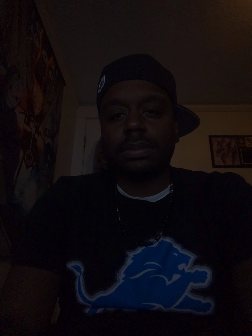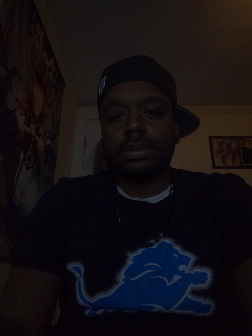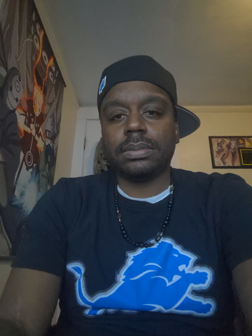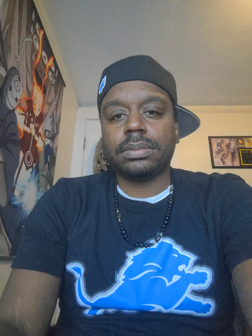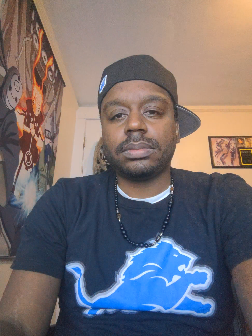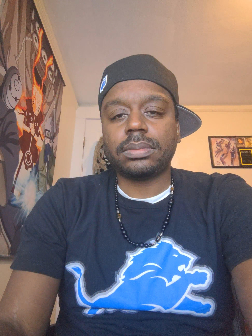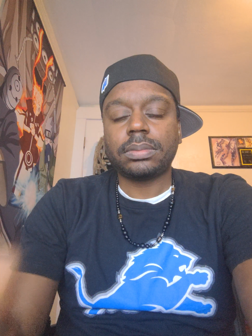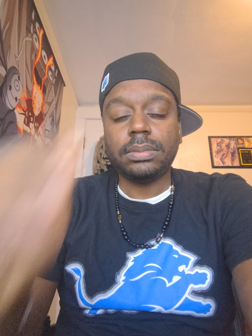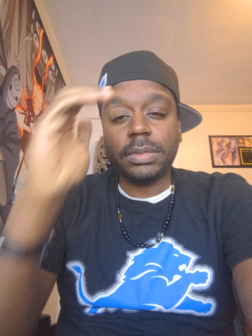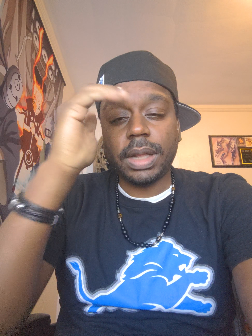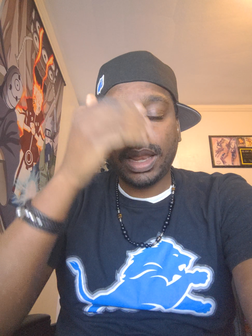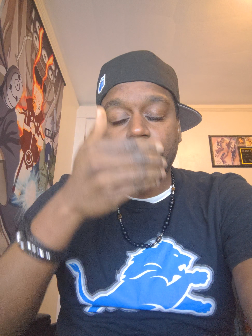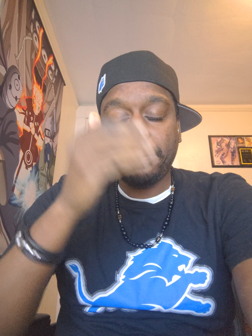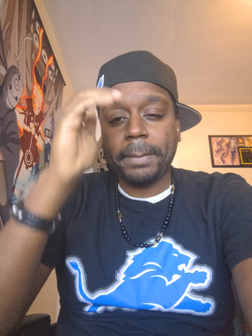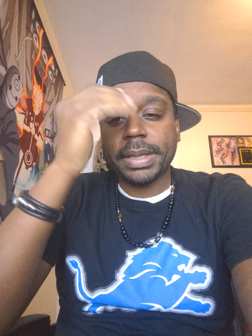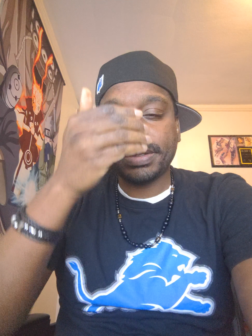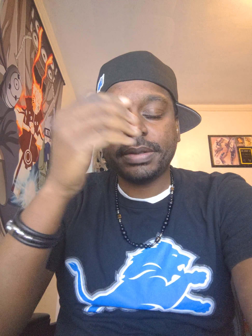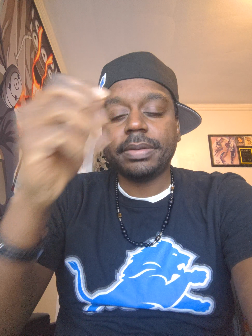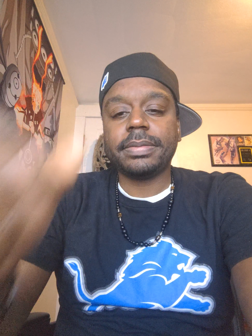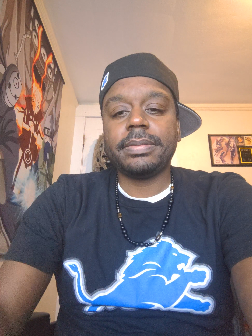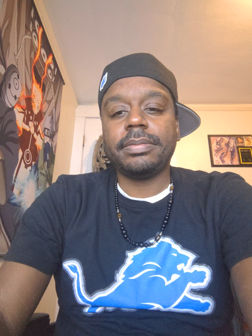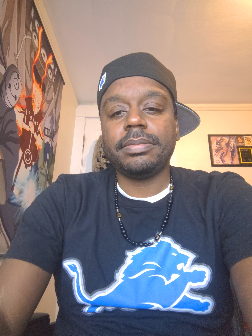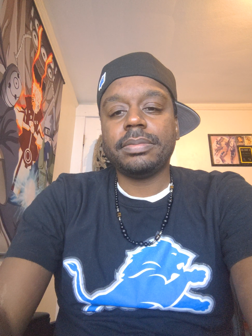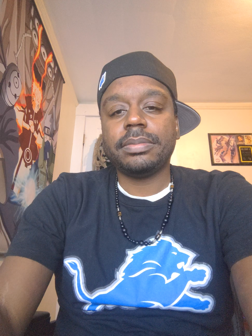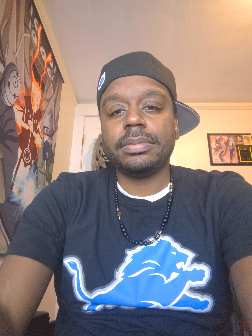sleepy